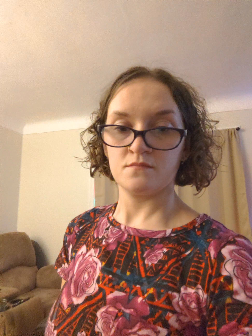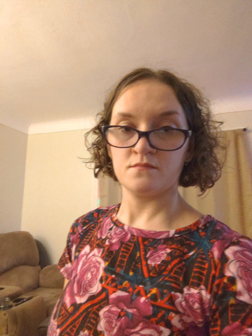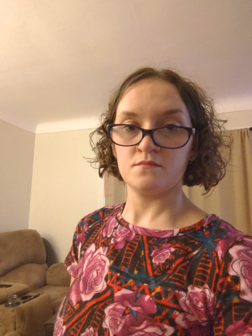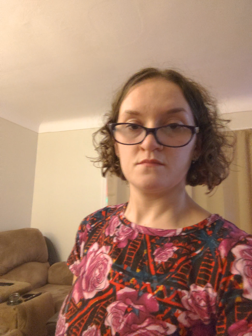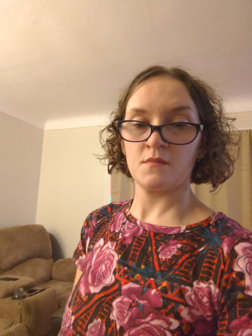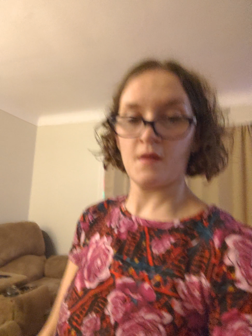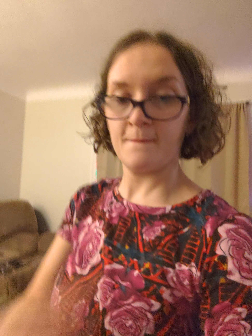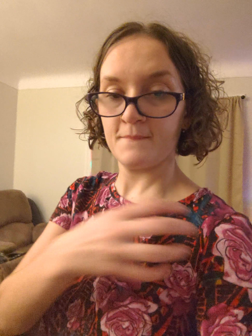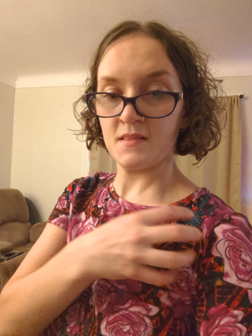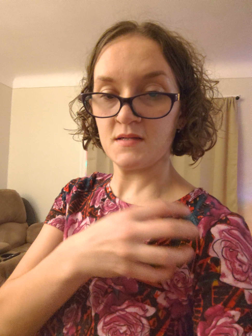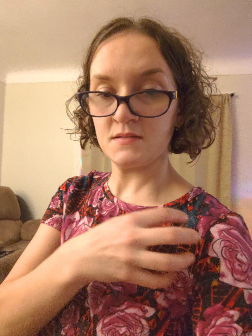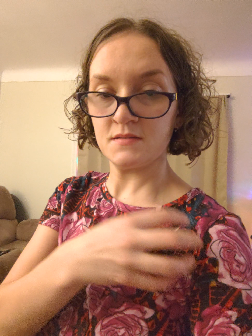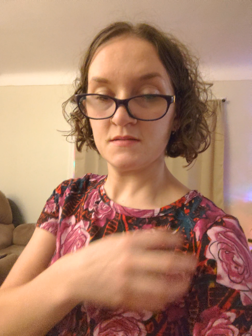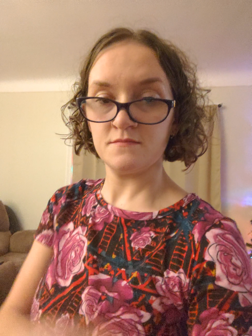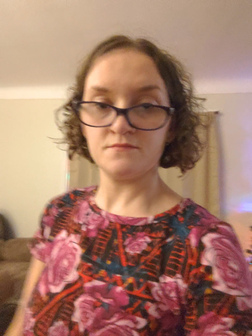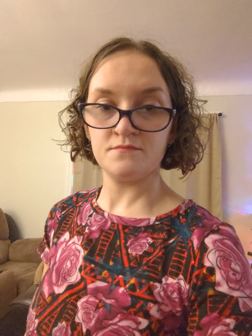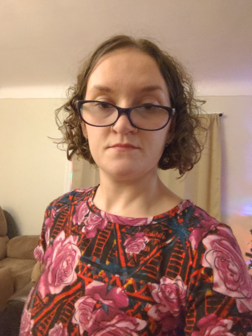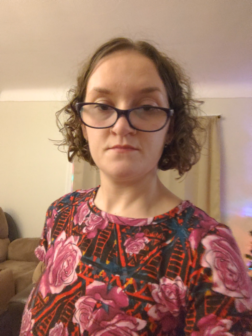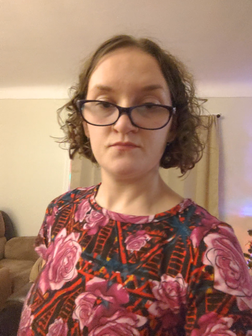police